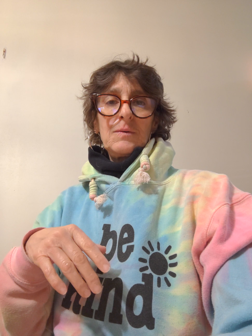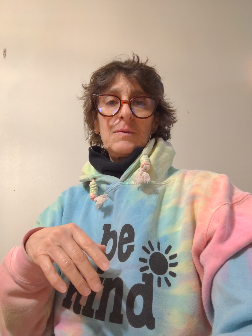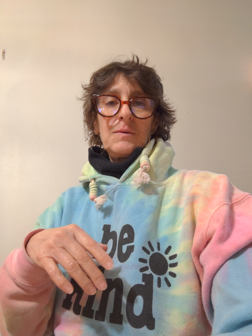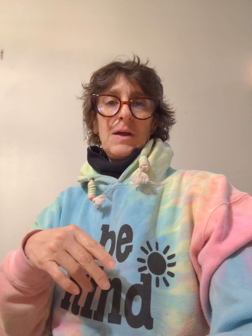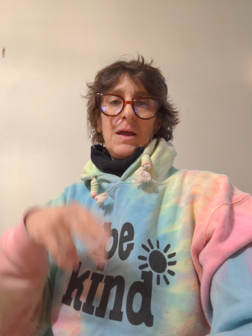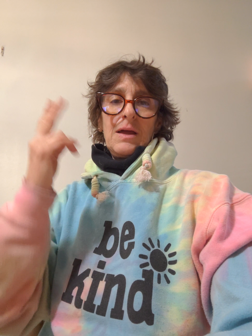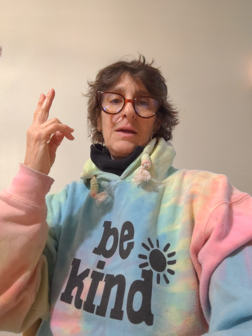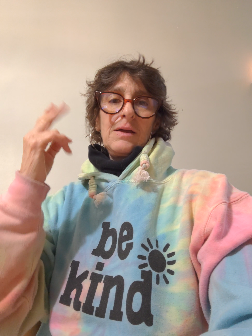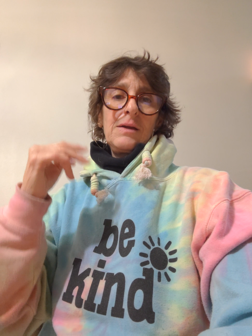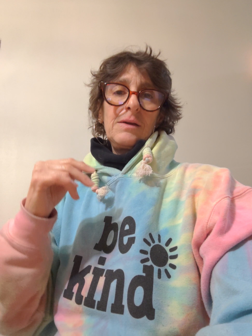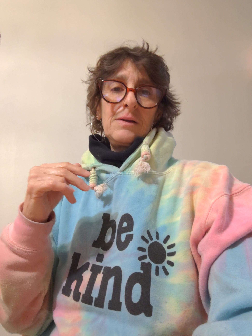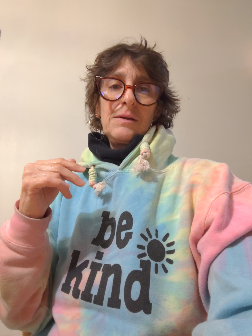high